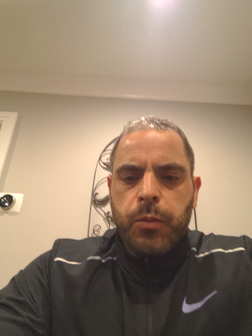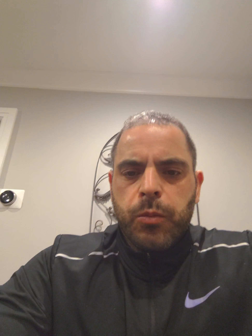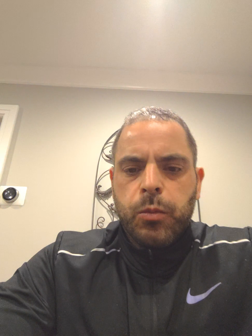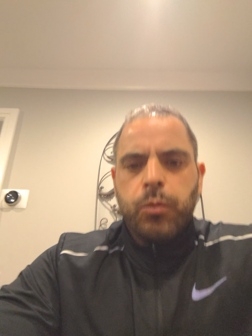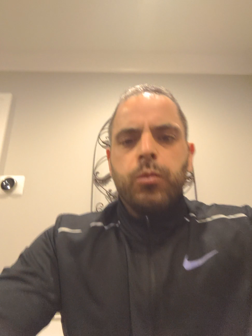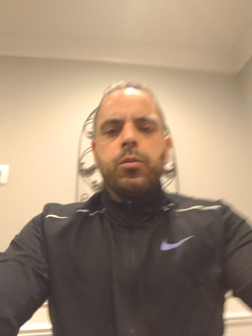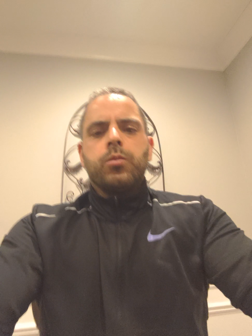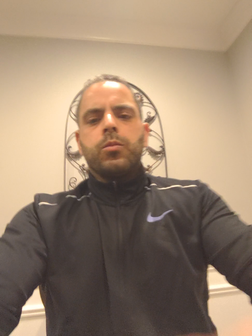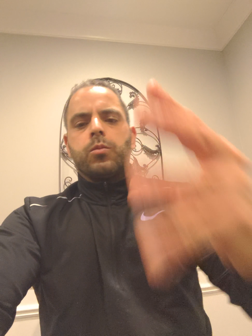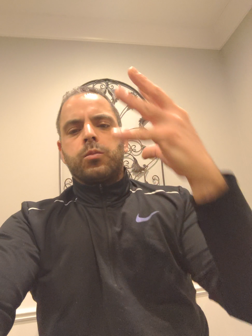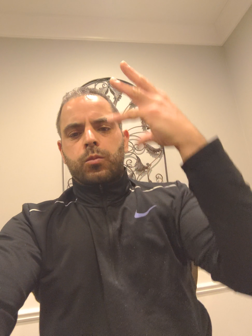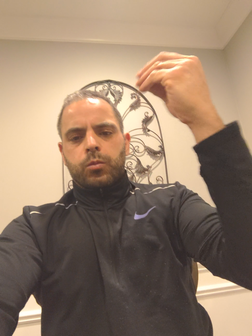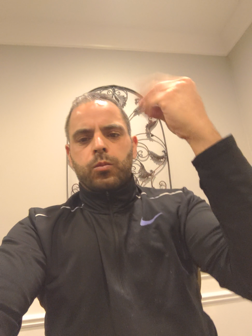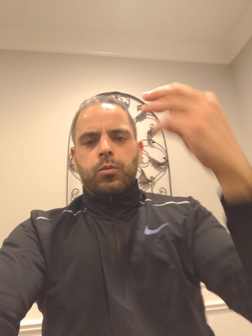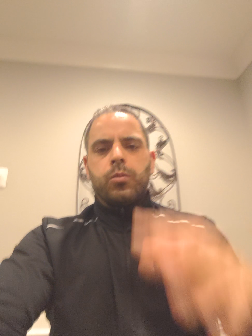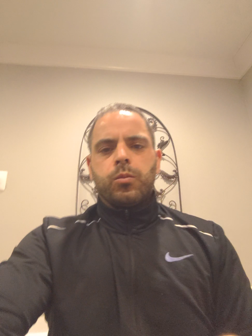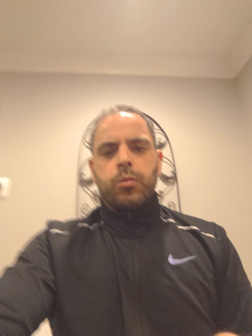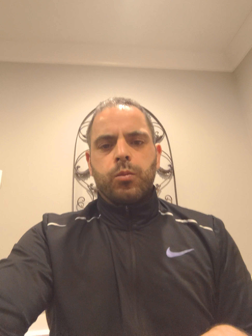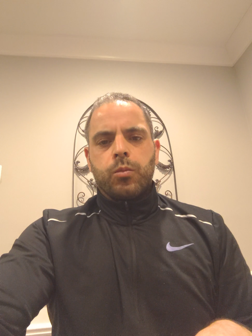outside